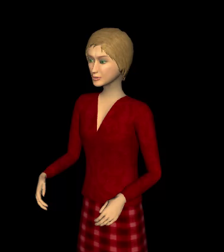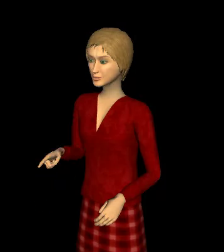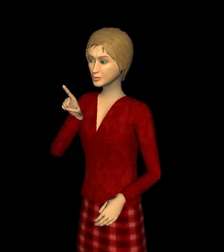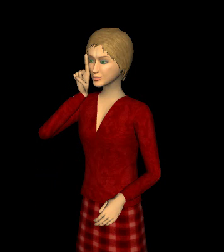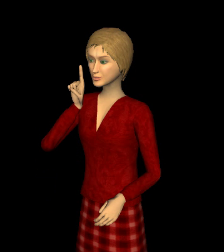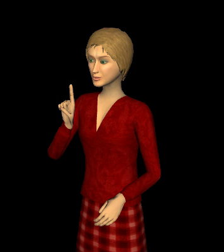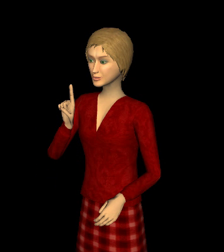امرأة